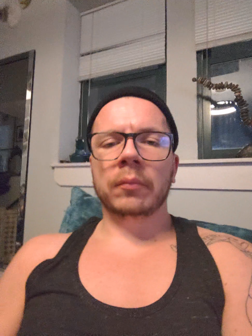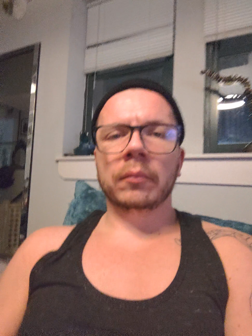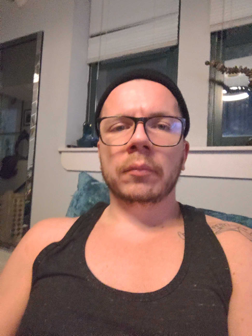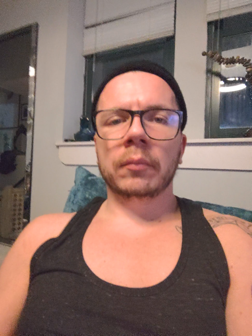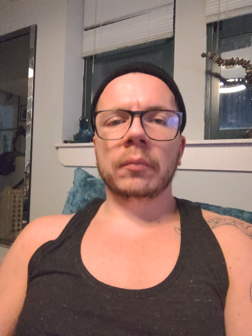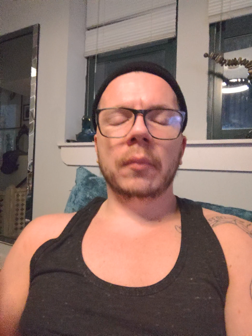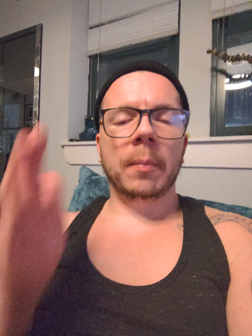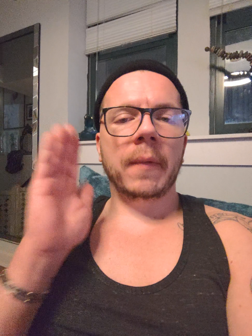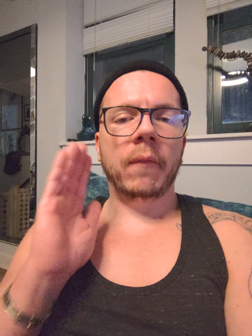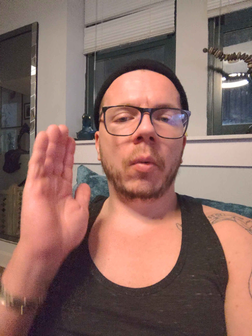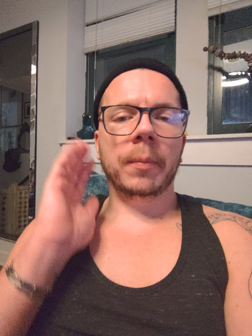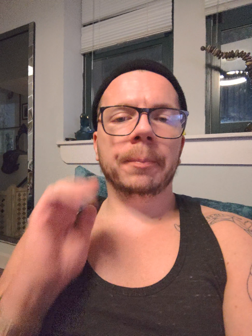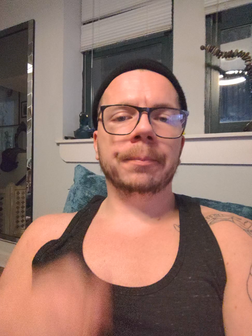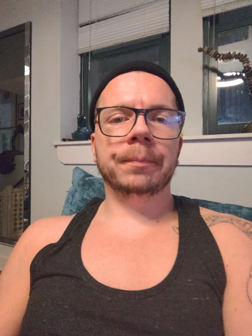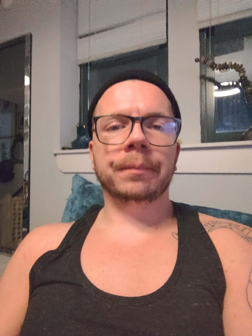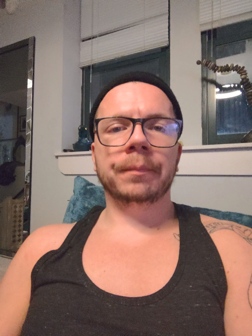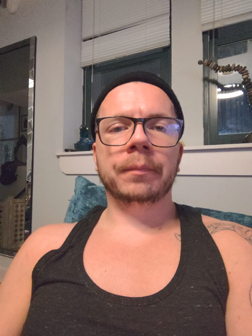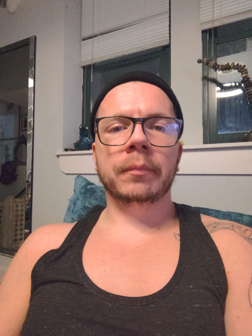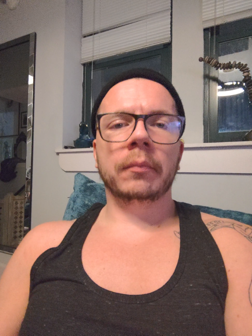before